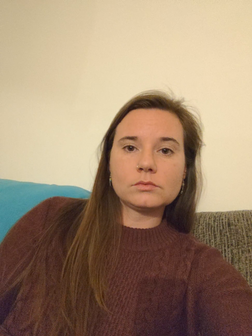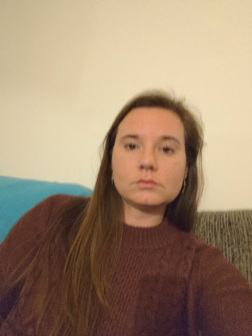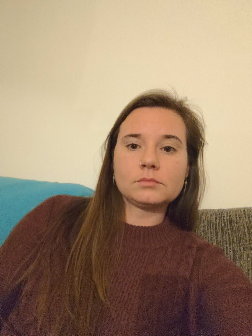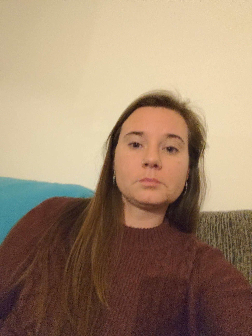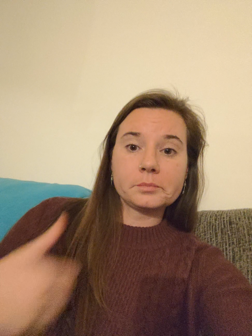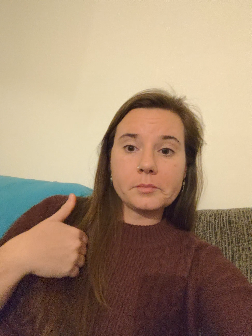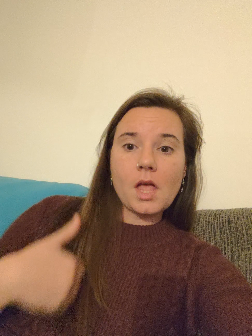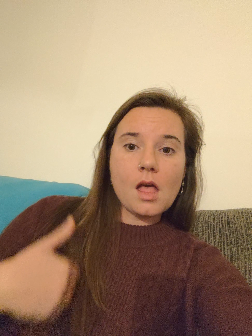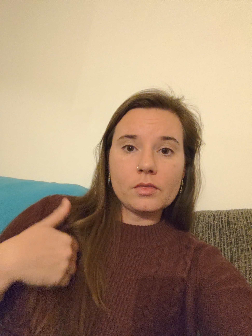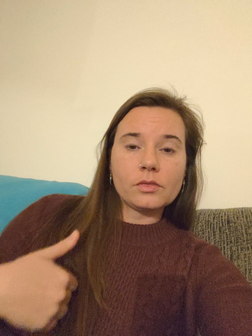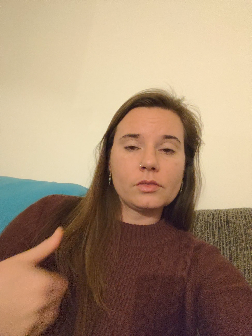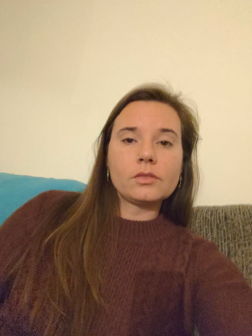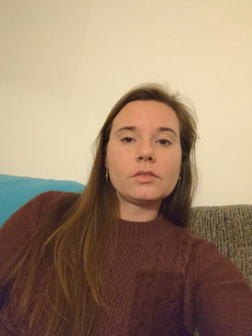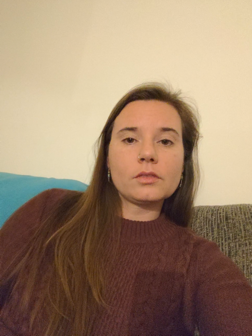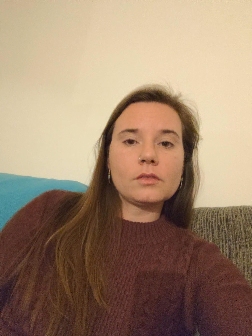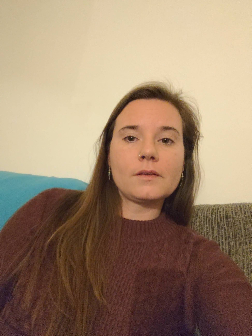bath